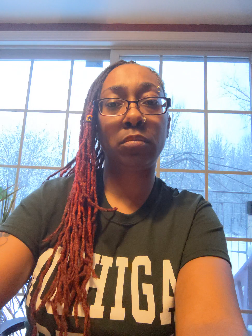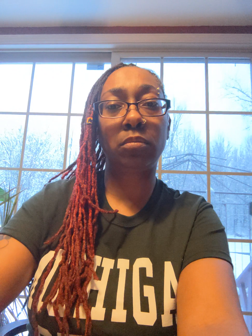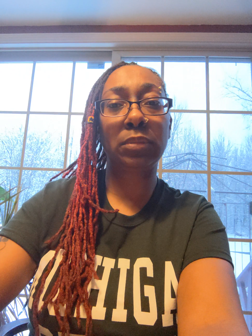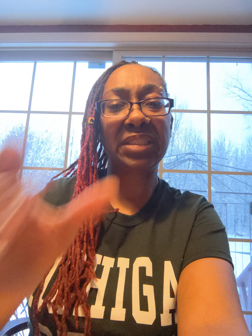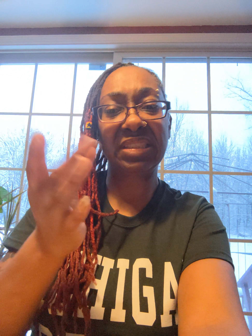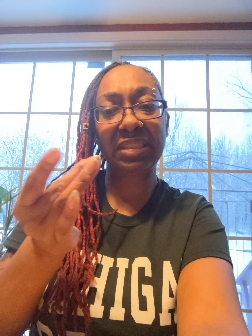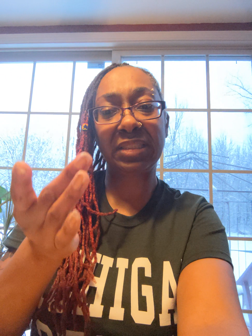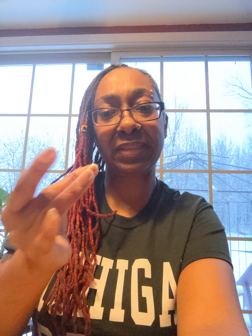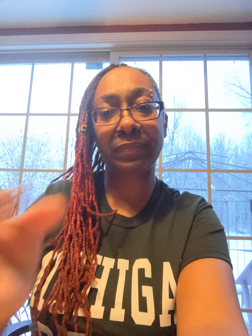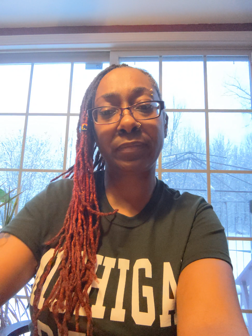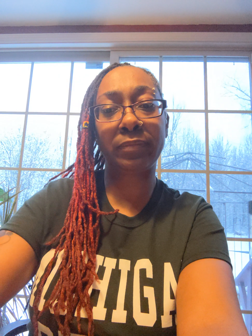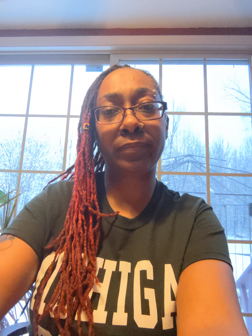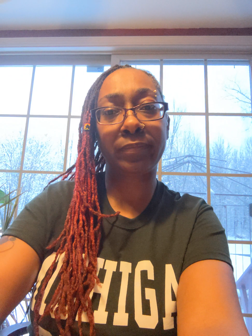sticky